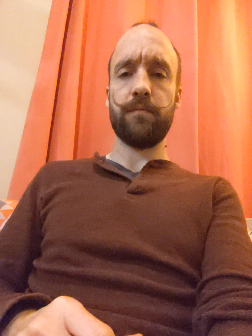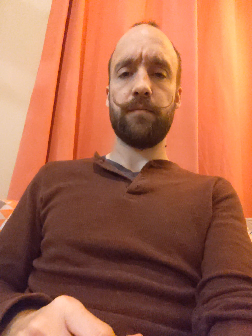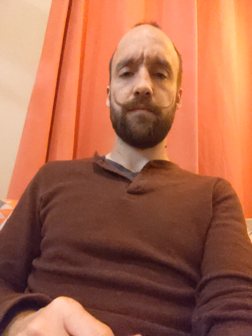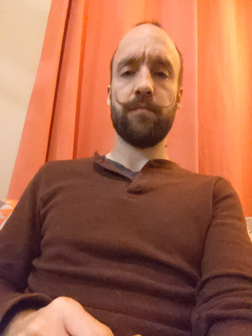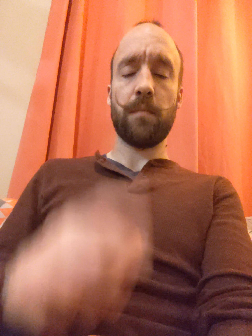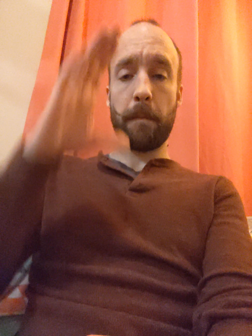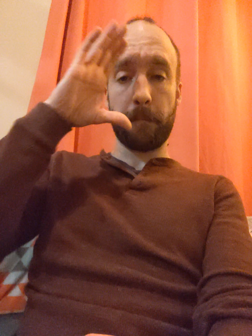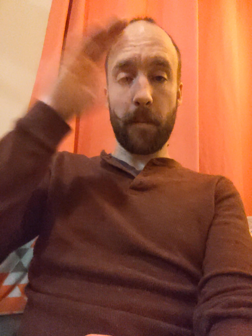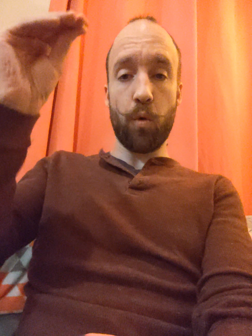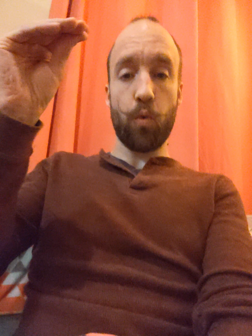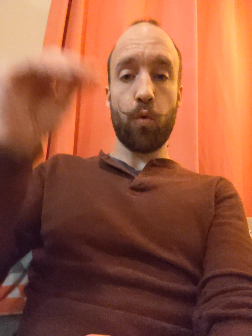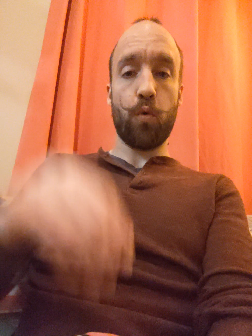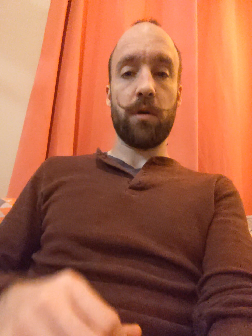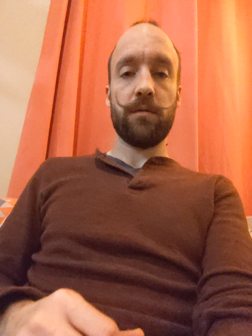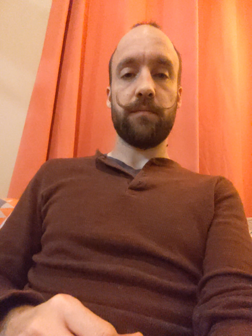boy